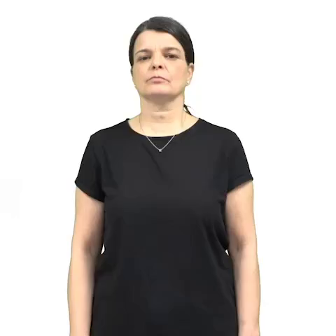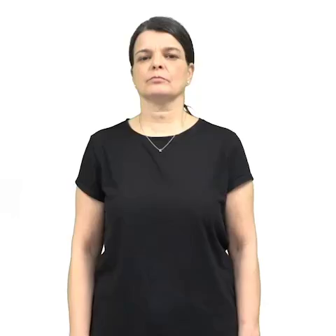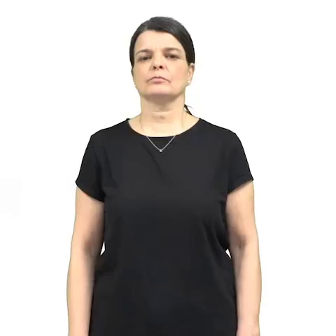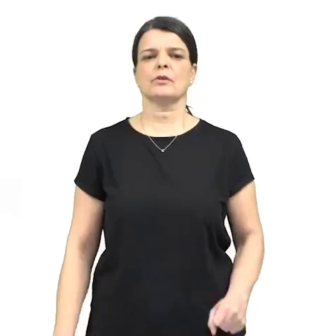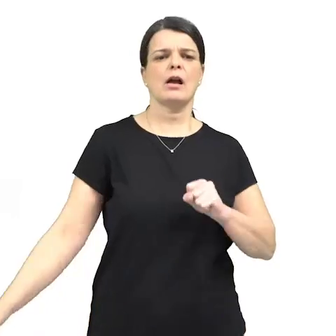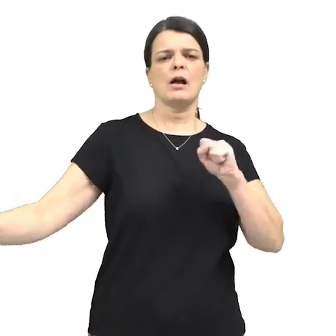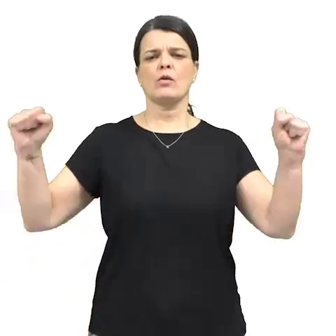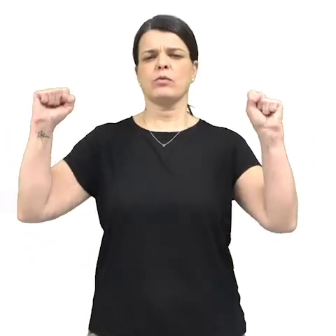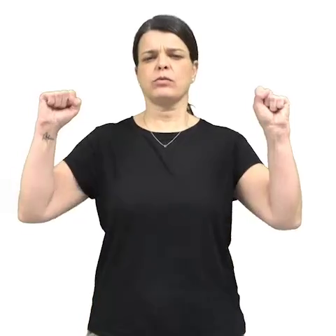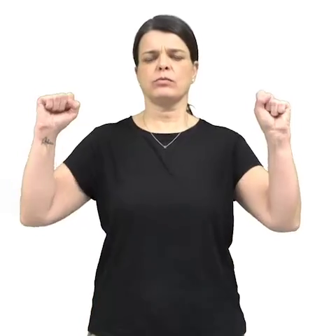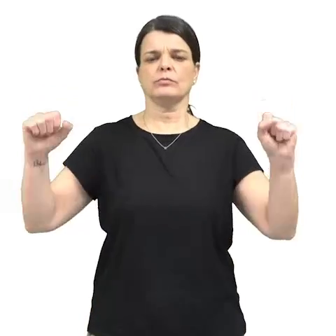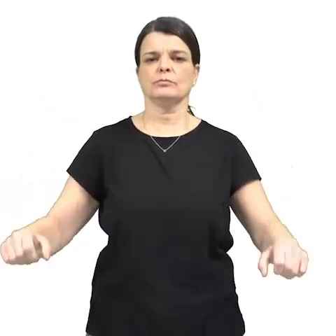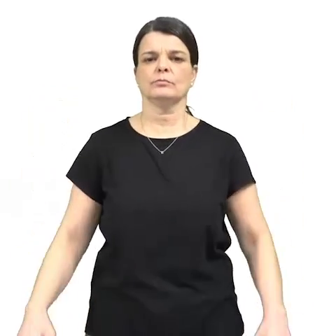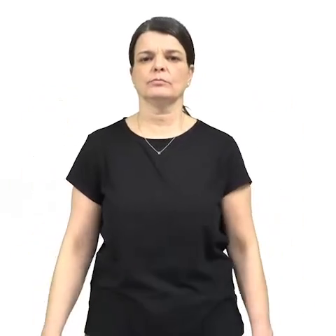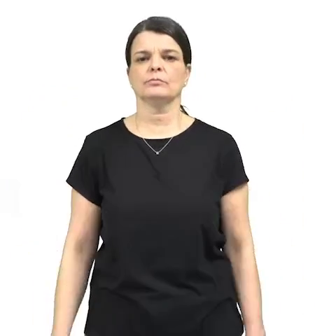convulsion